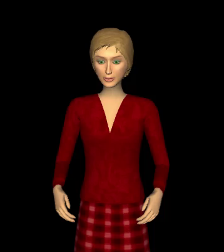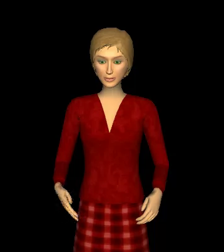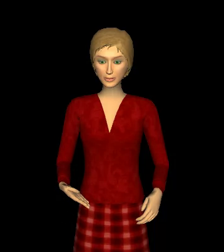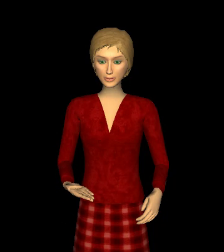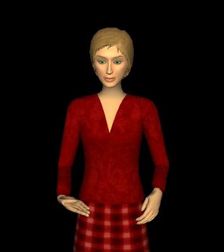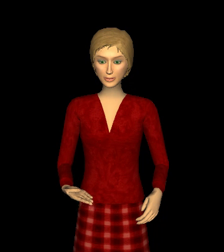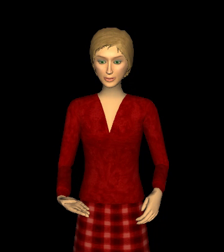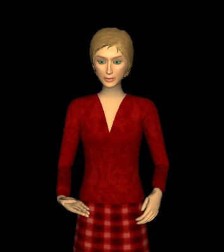أم